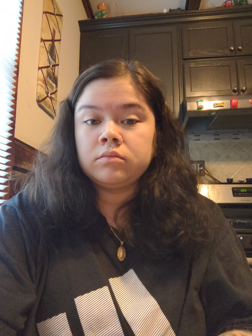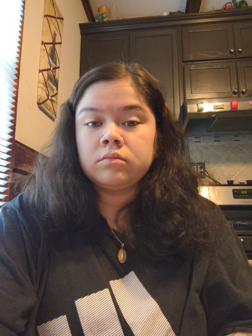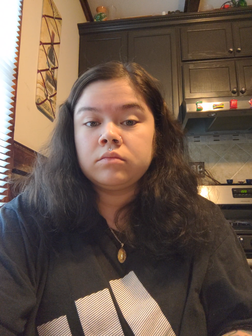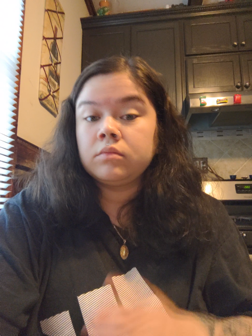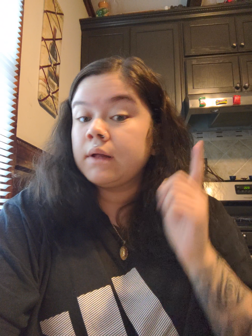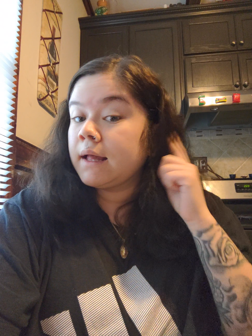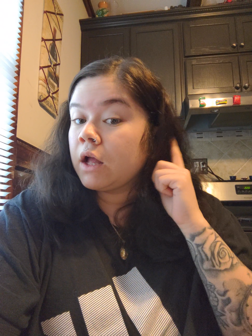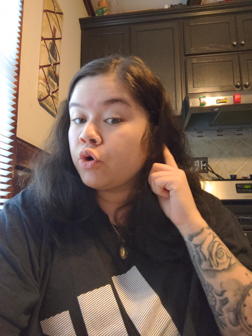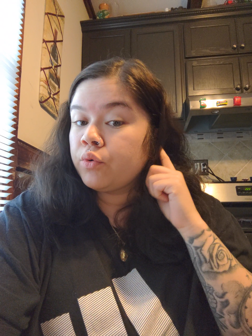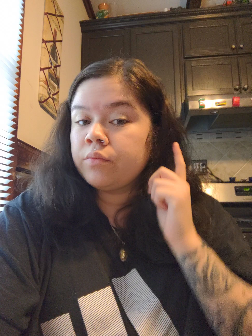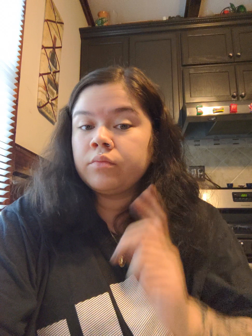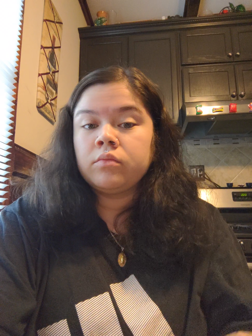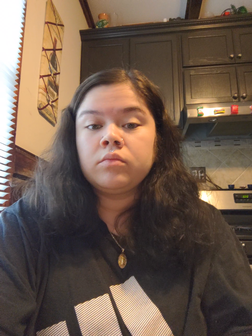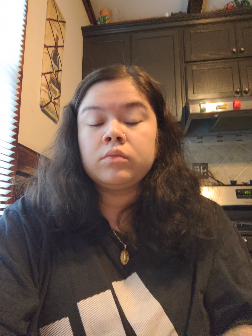ear